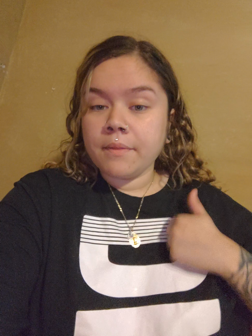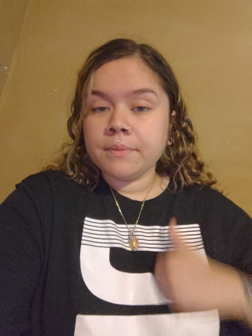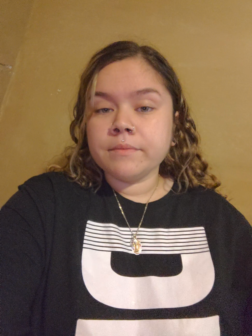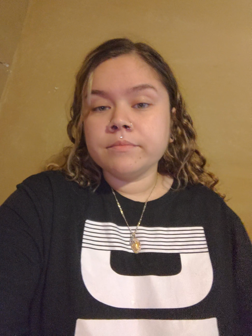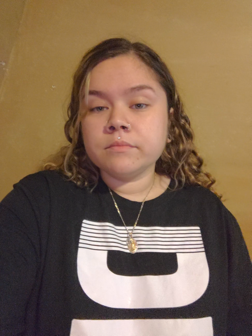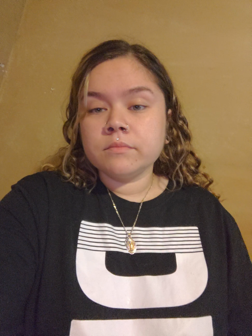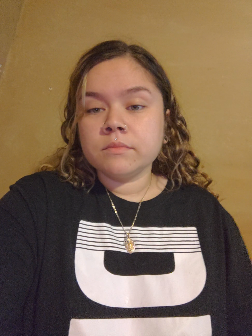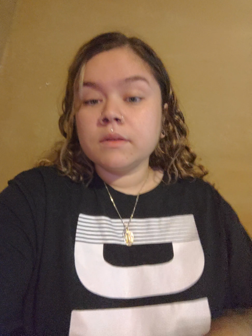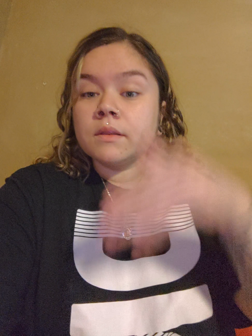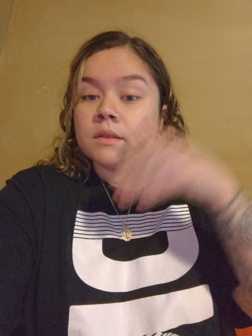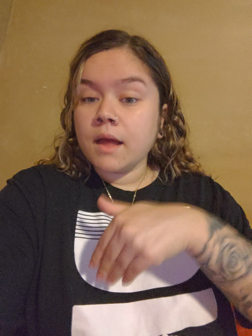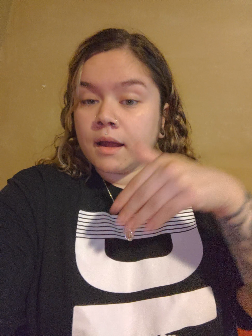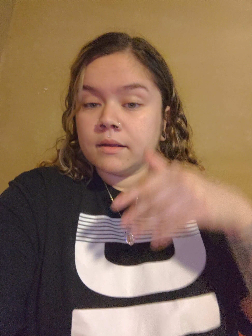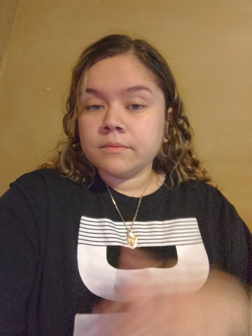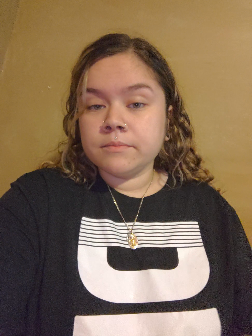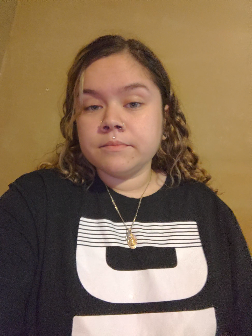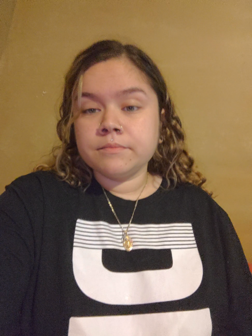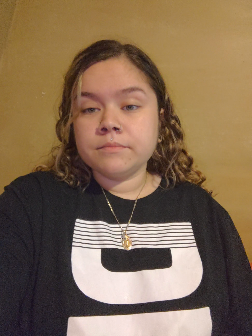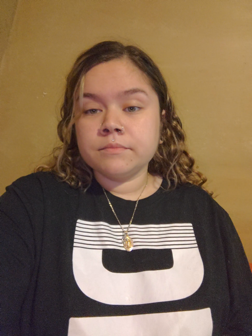night night